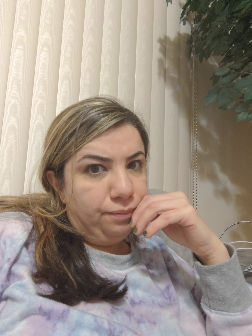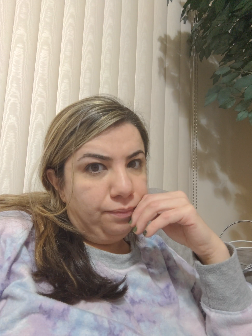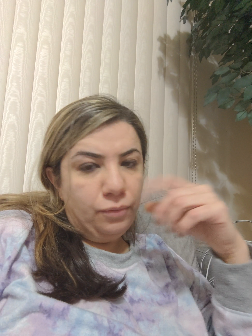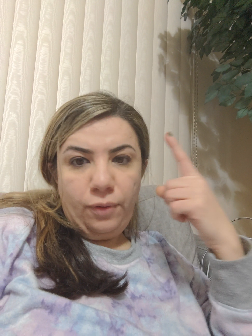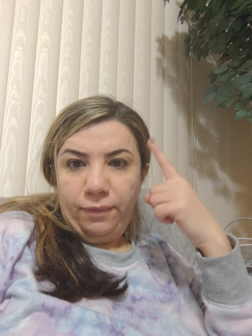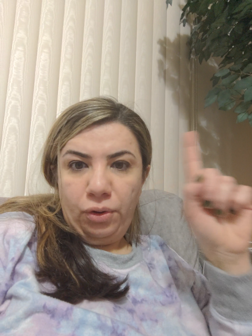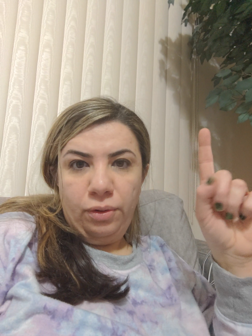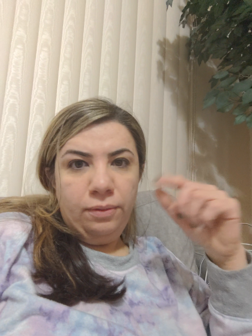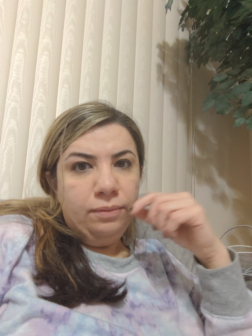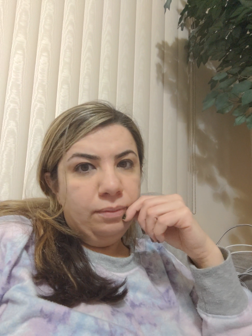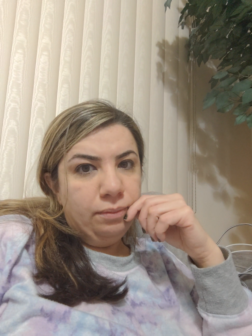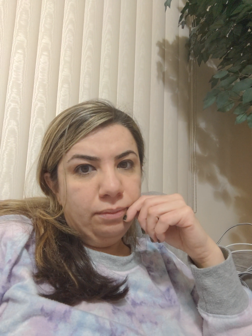for